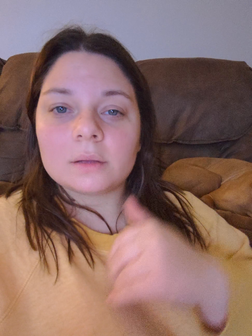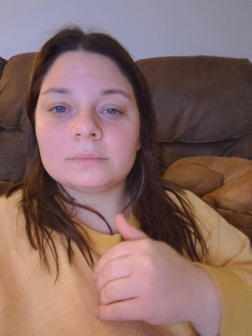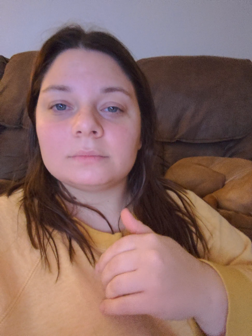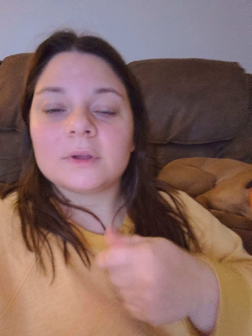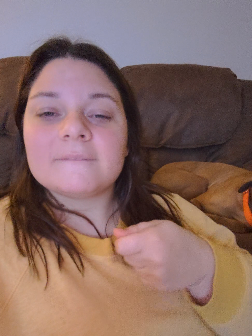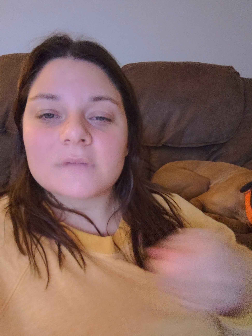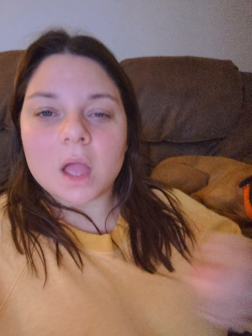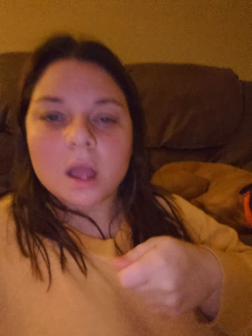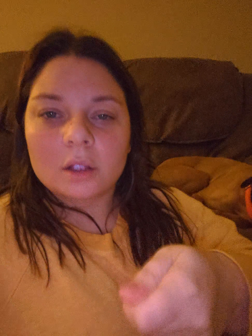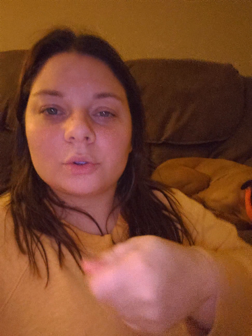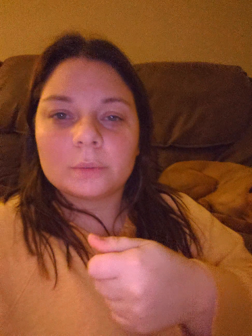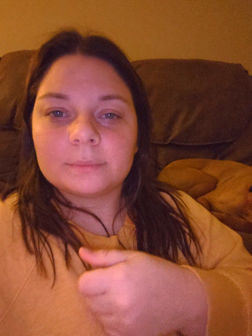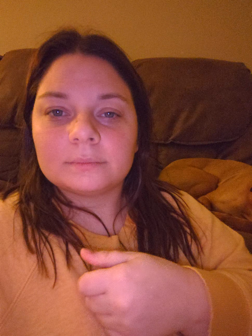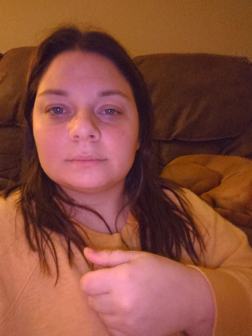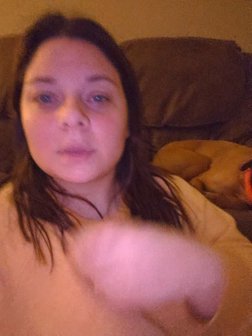vacuum